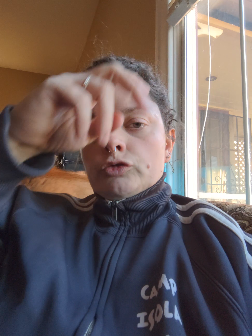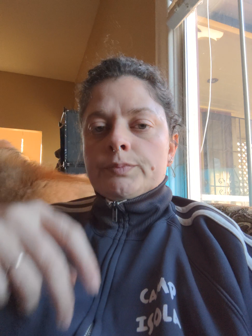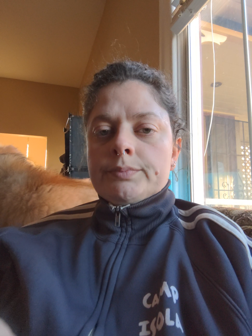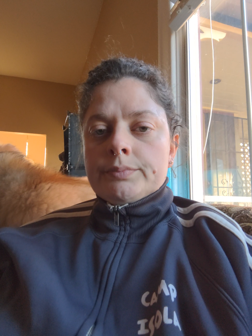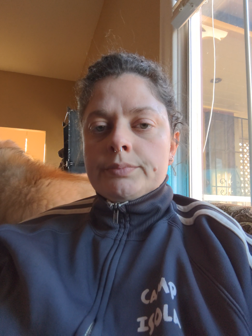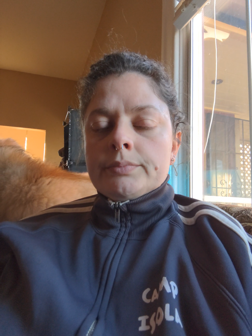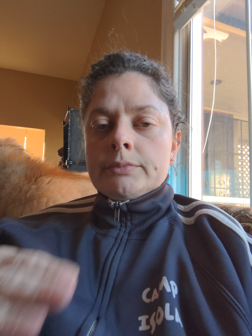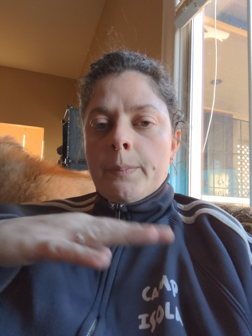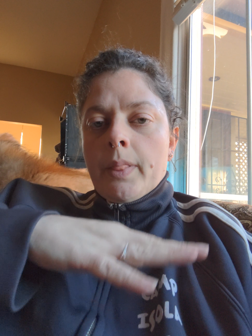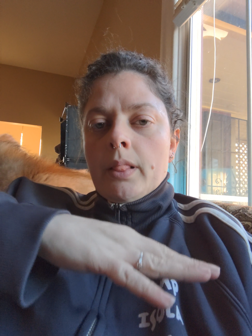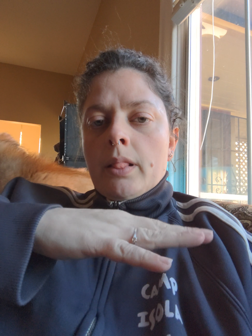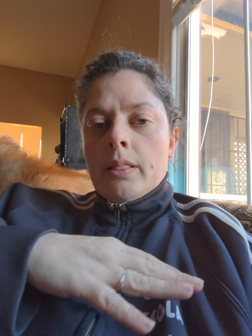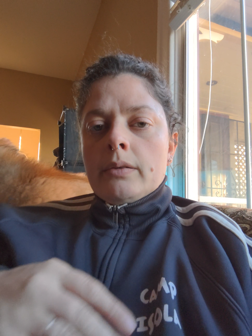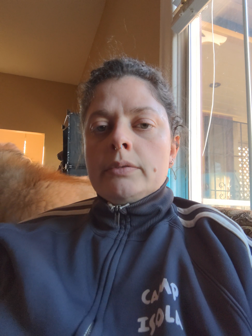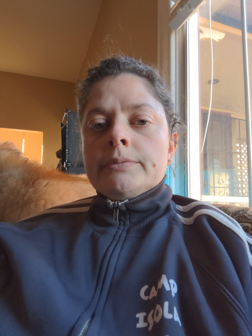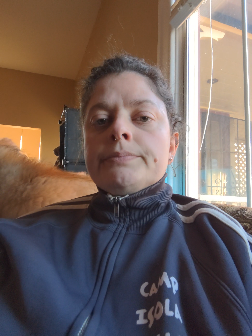table